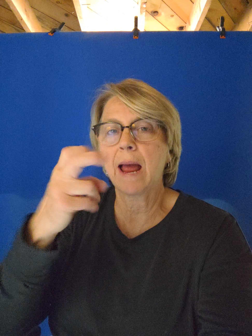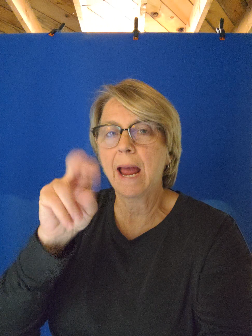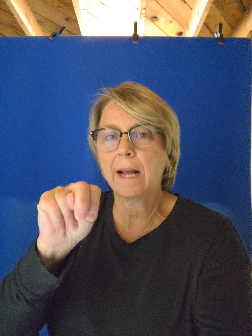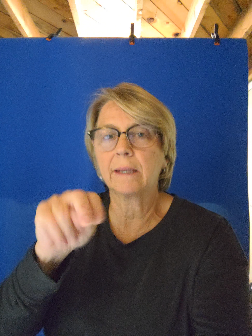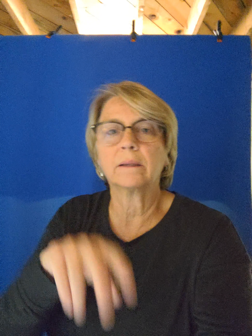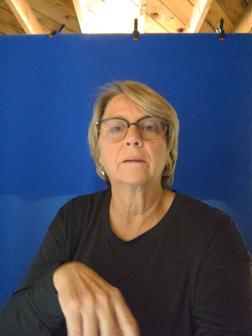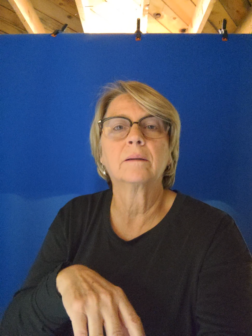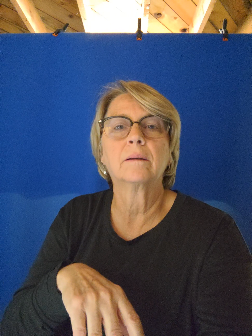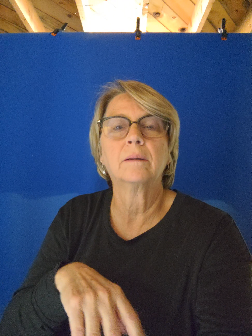hen